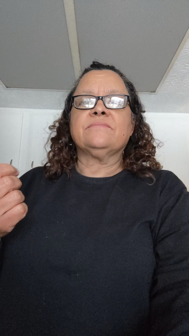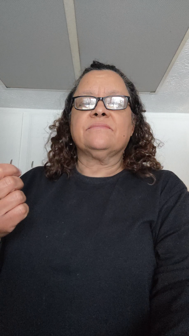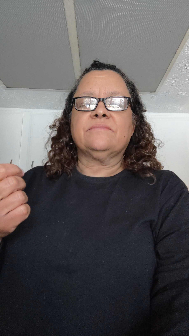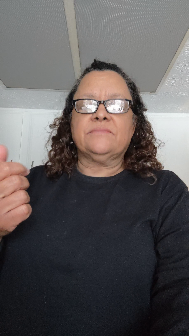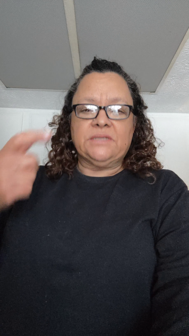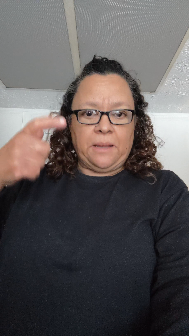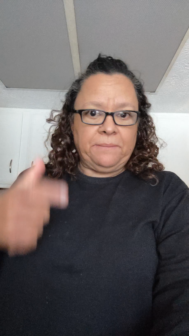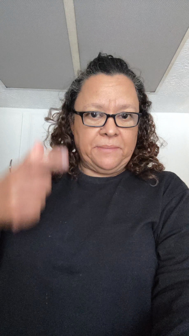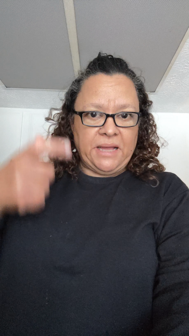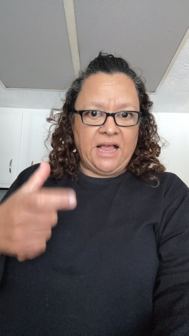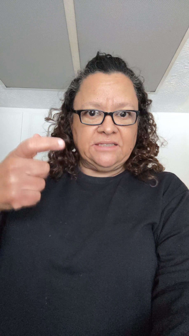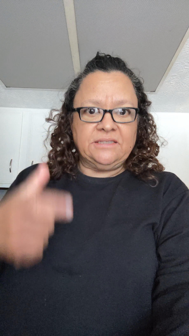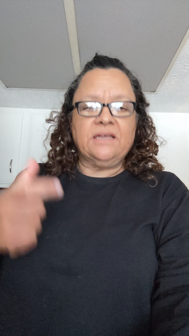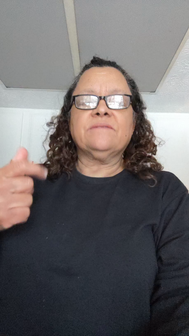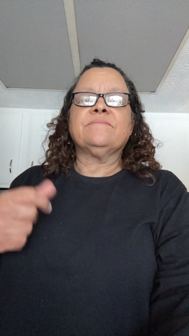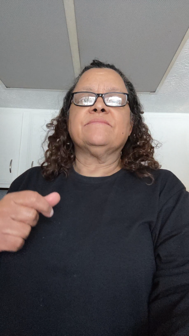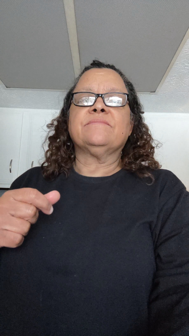plate